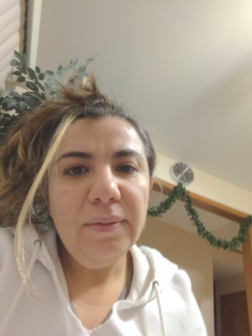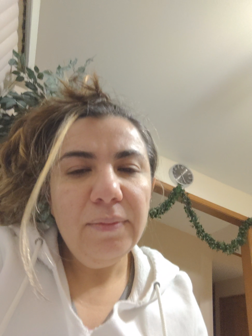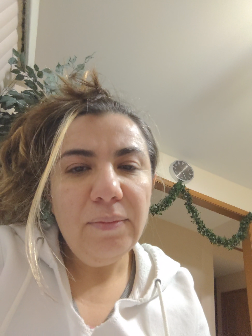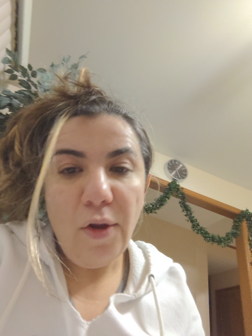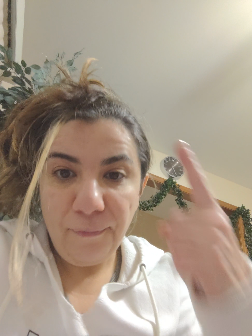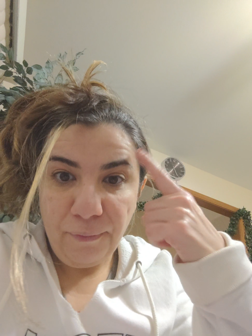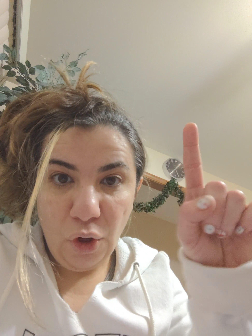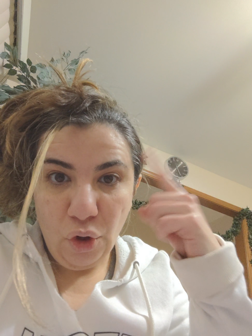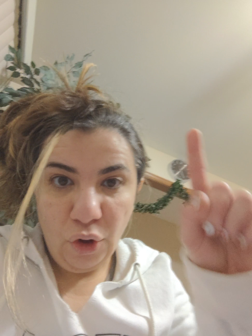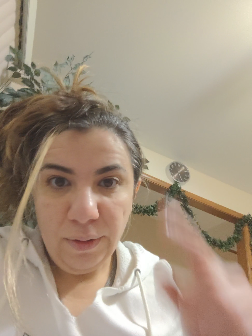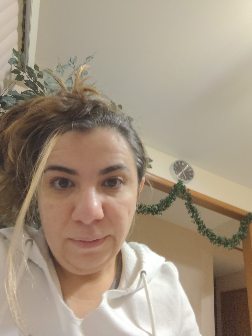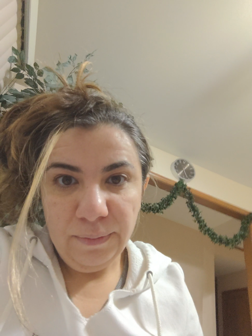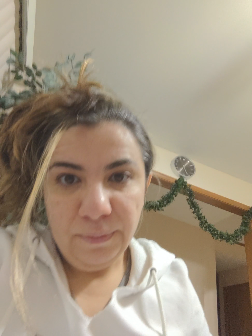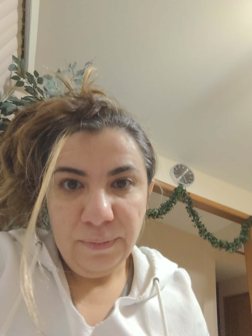for